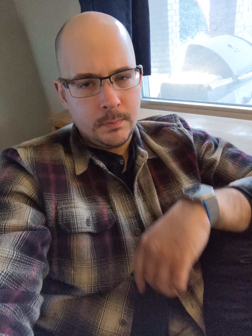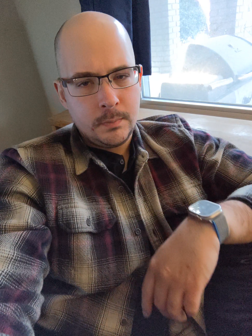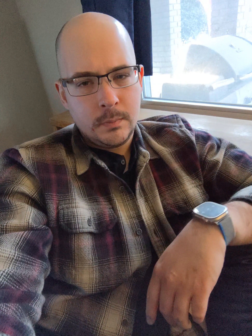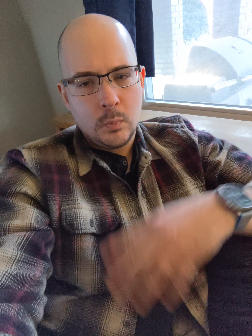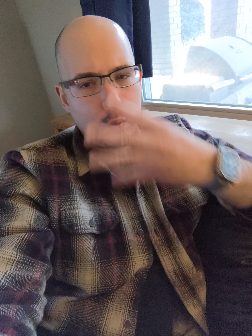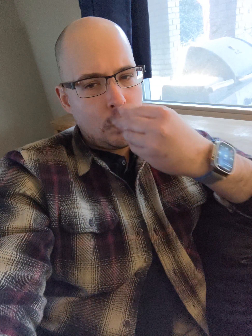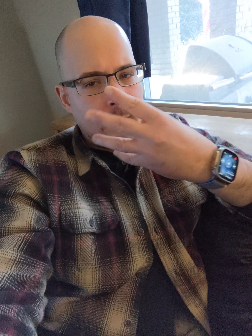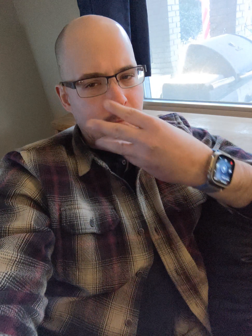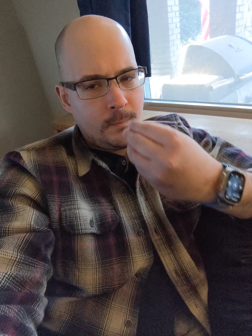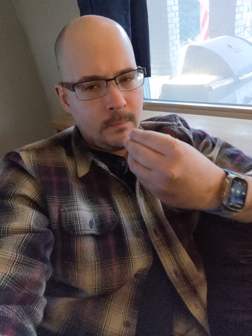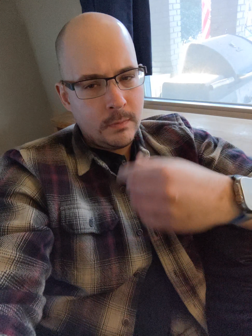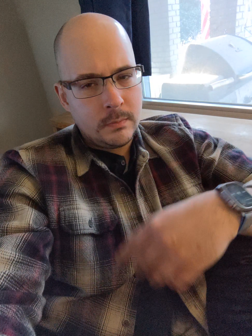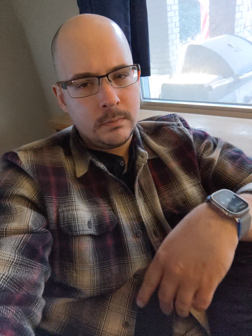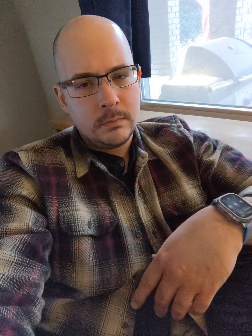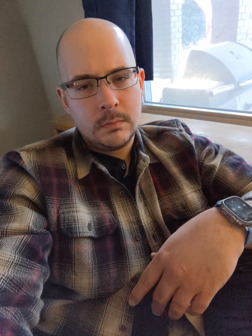wolf